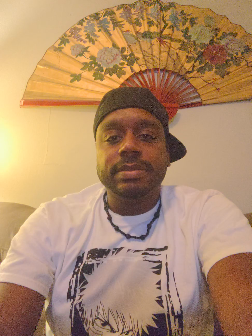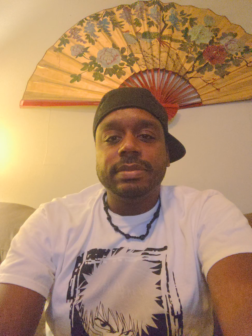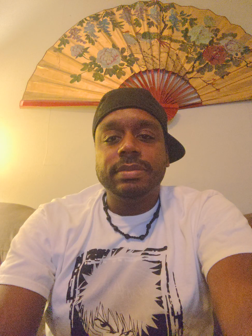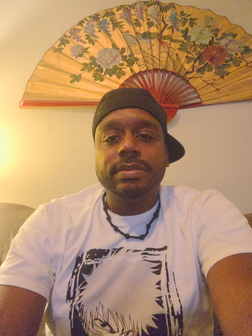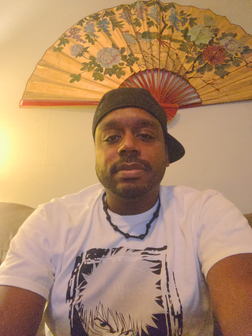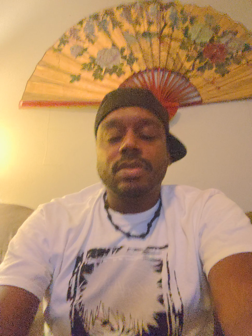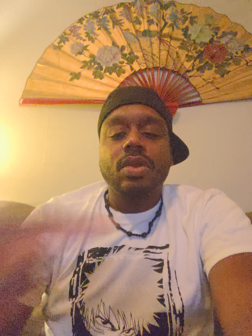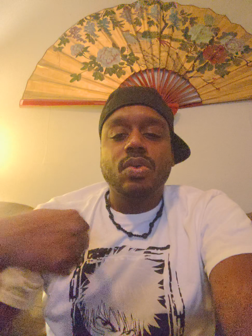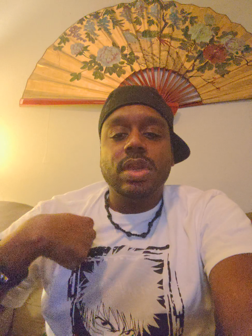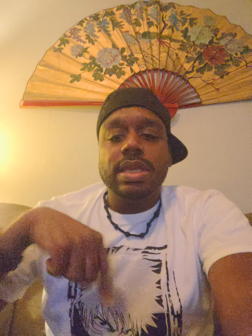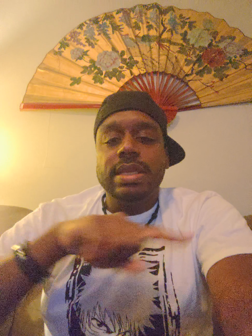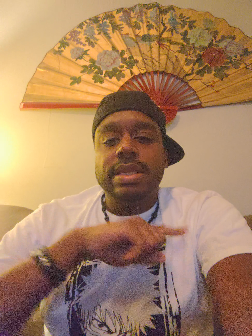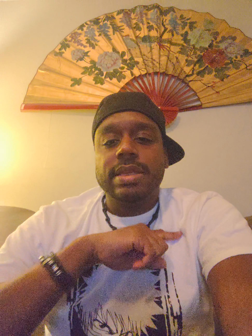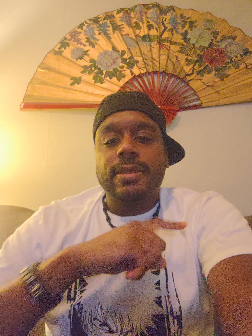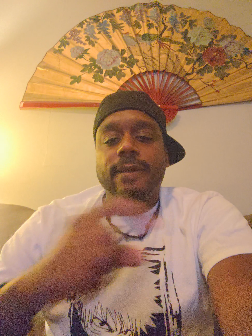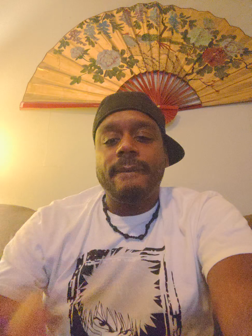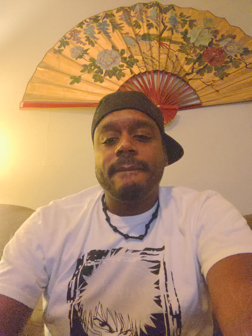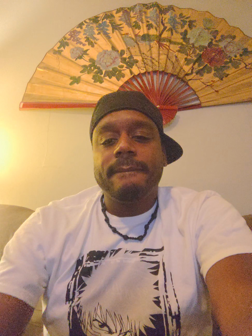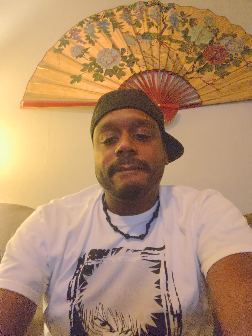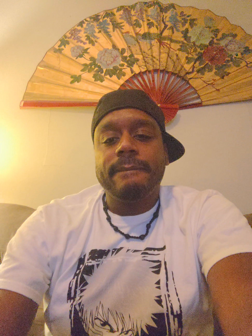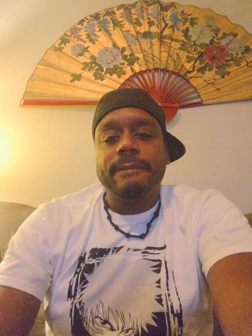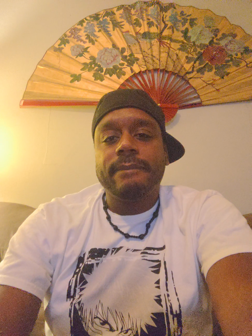we